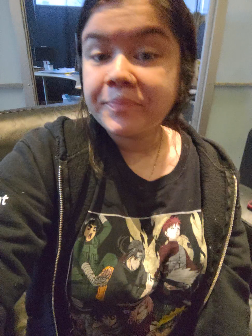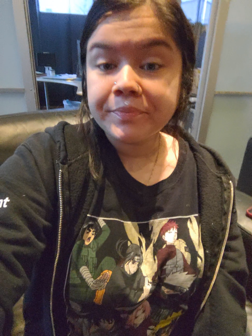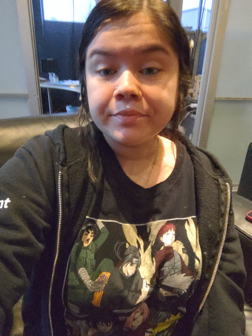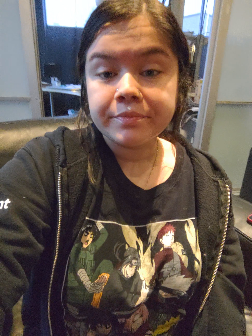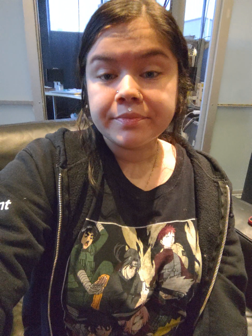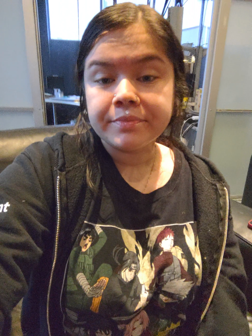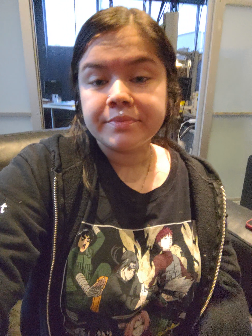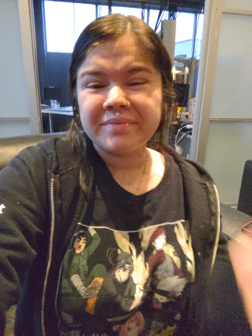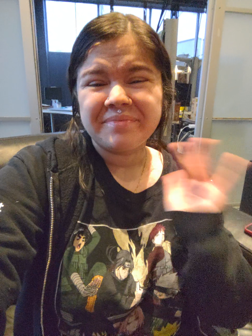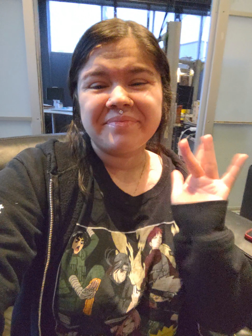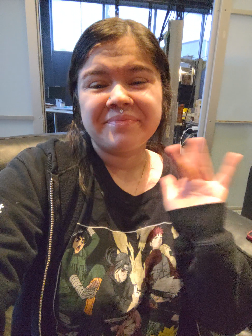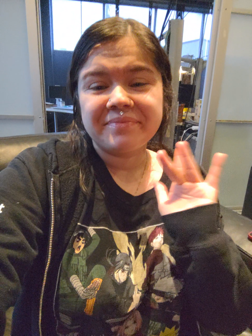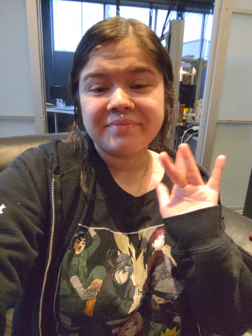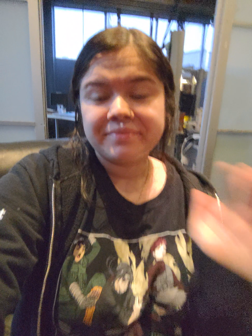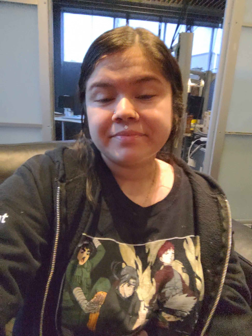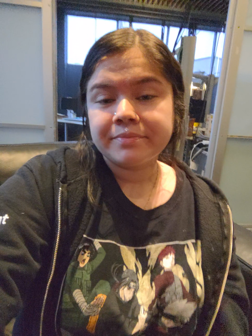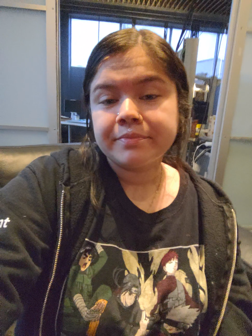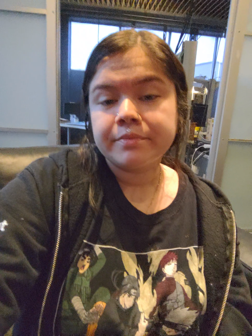yucky